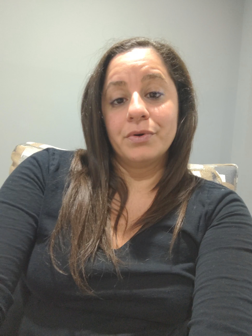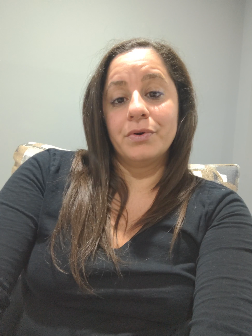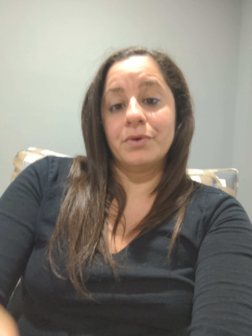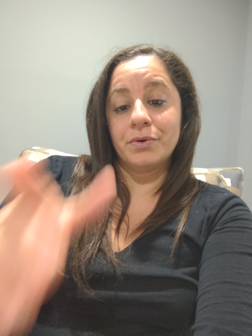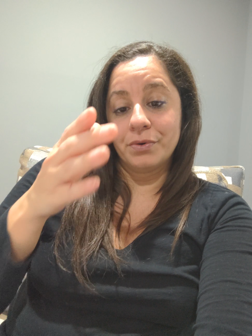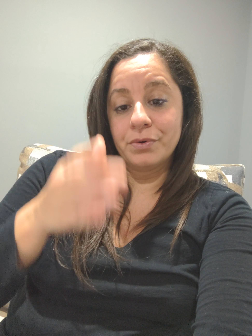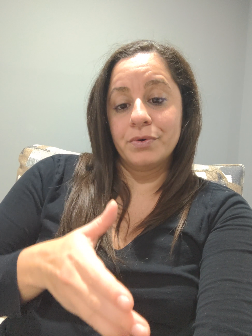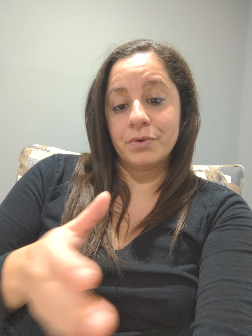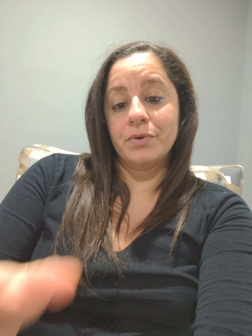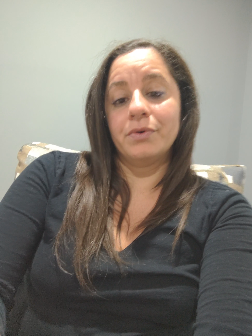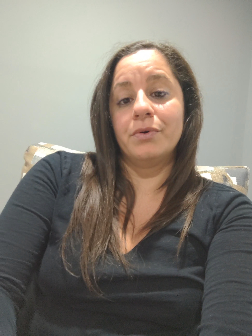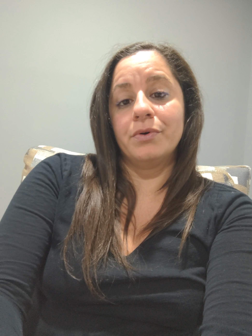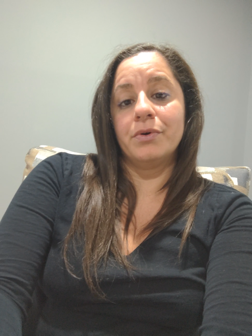person